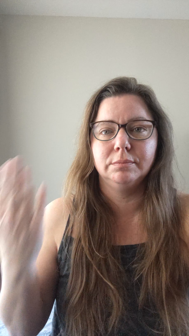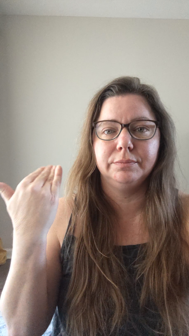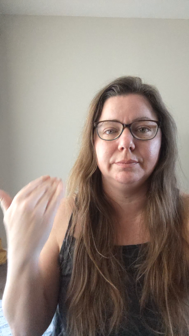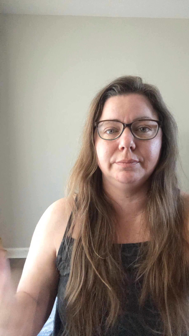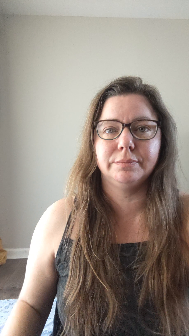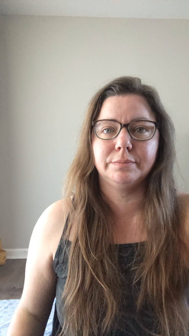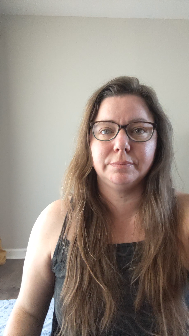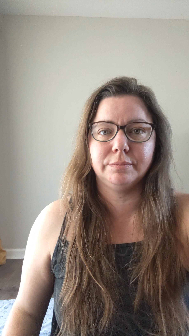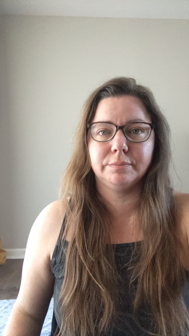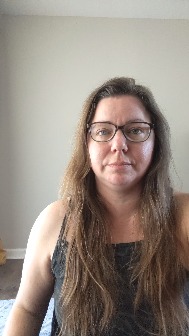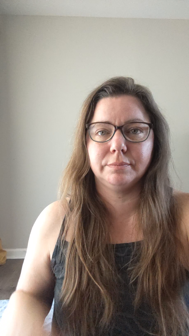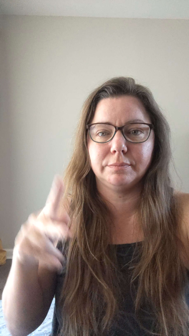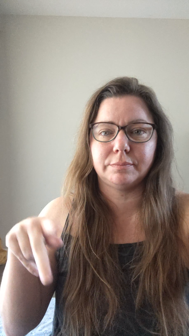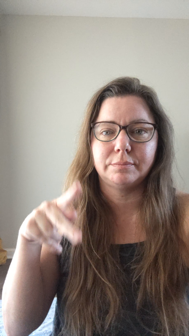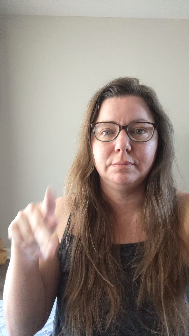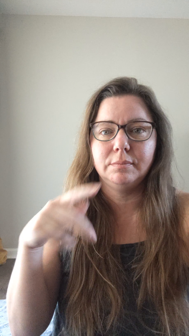people